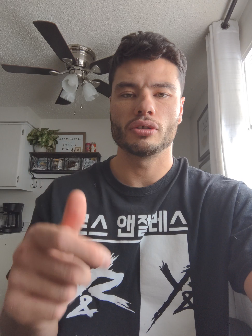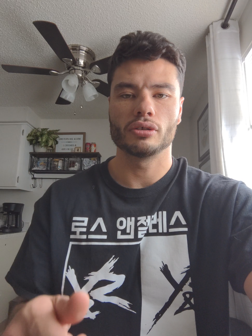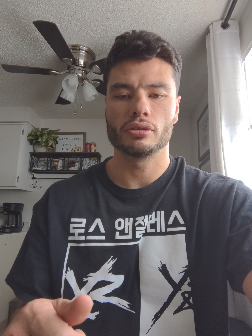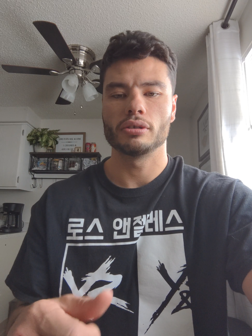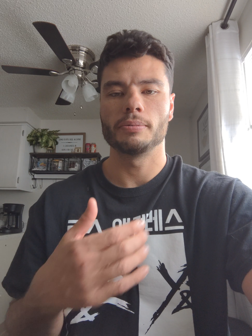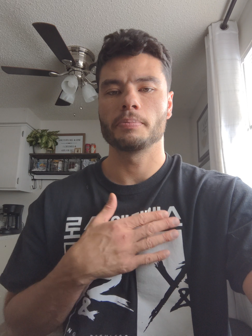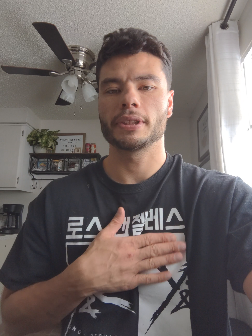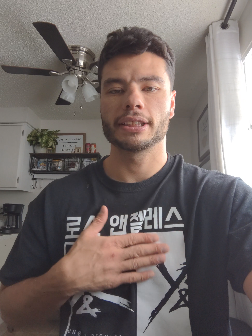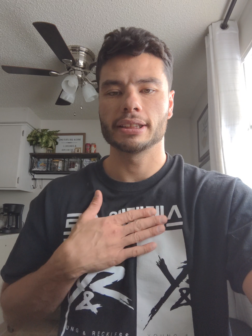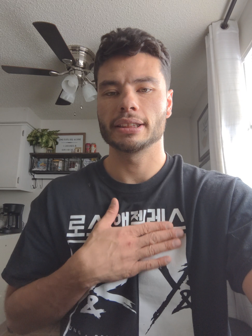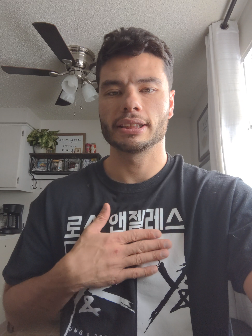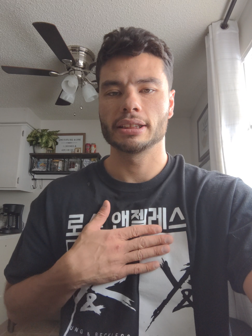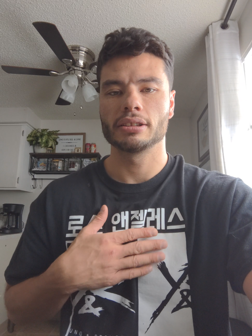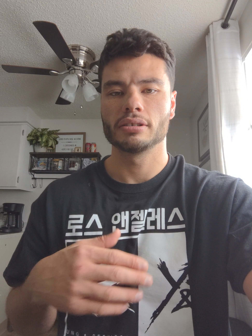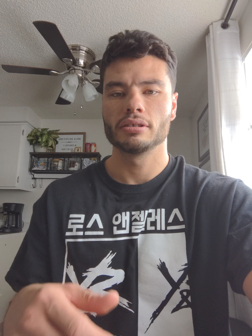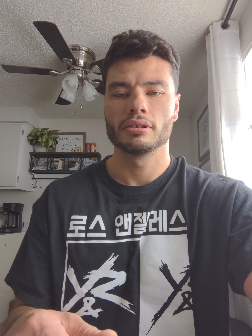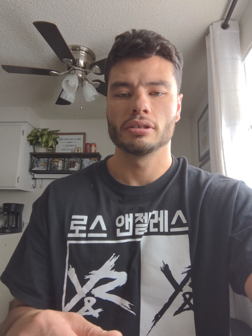please